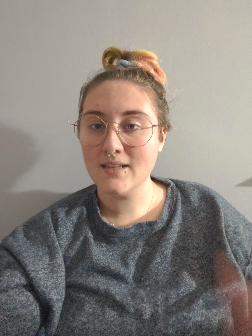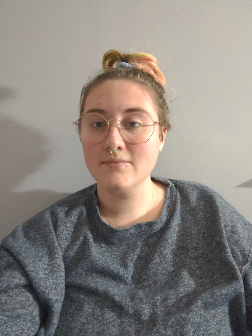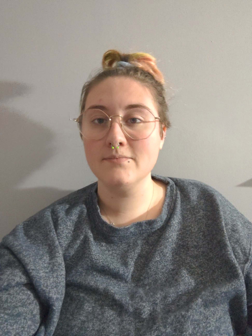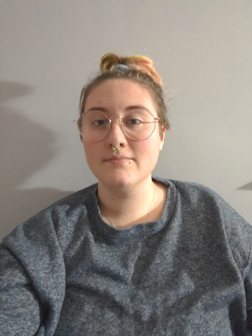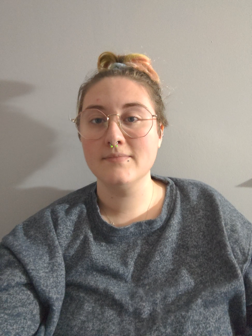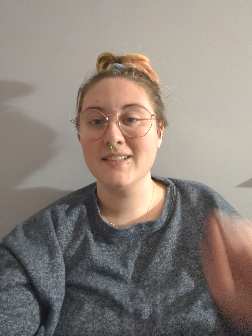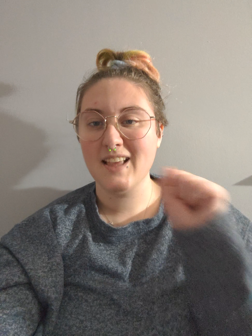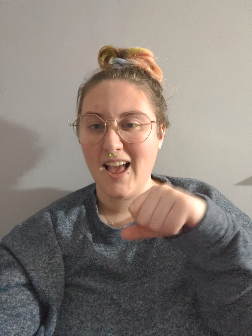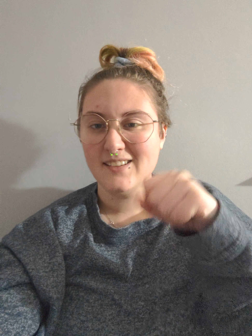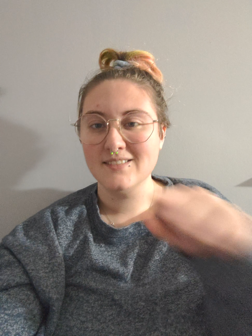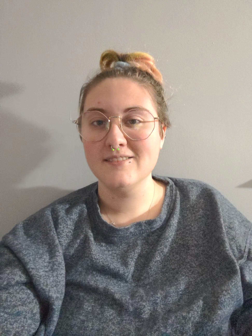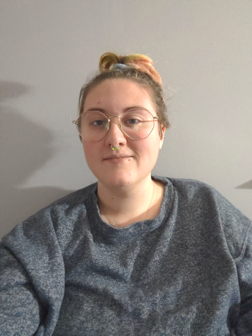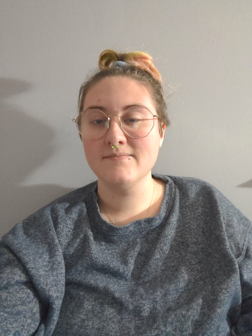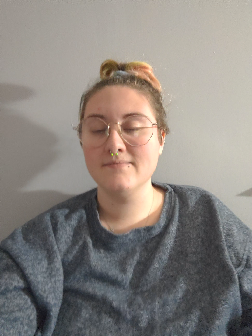yes